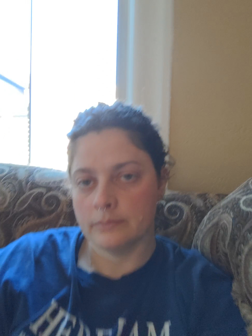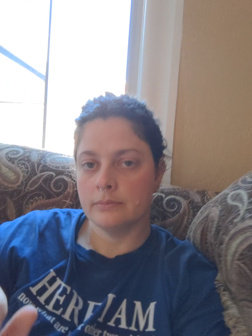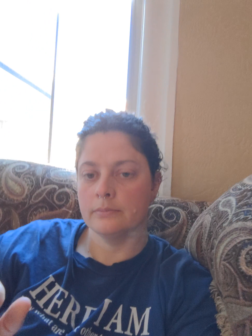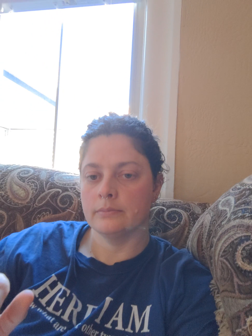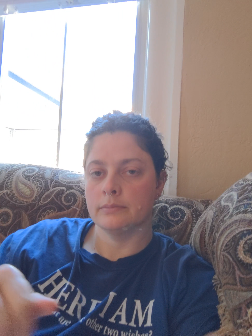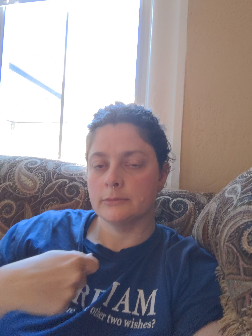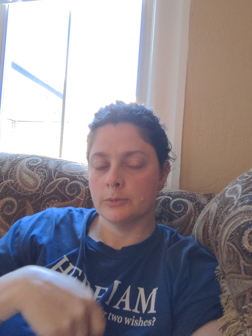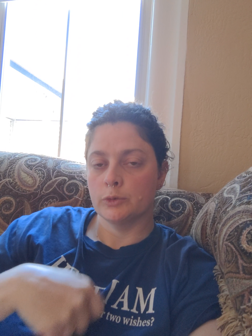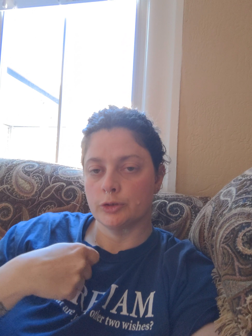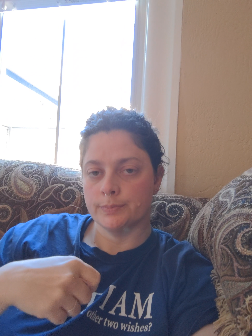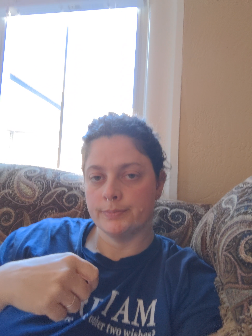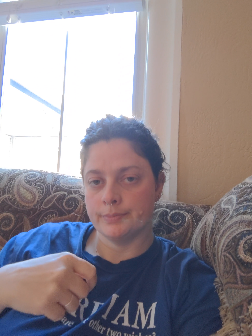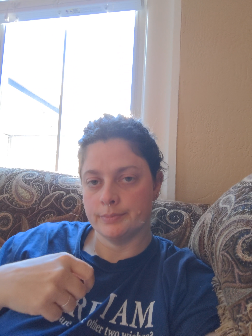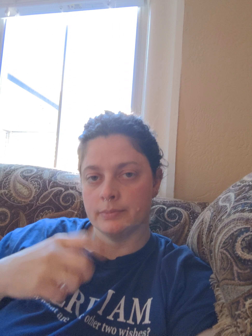zipper